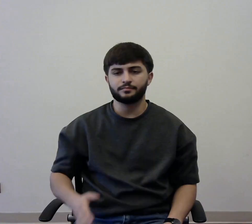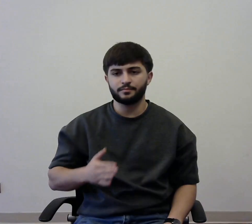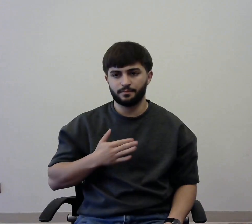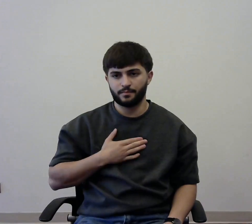mən